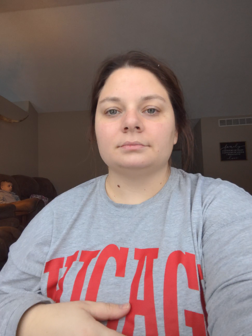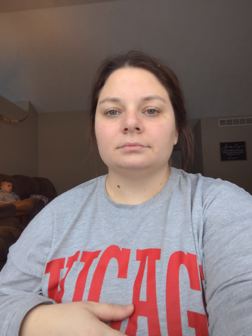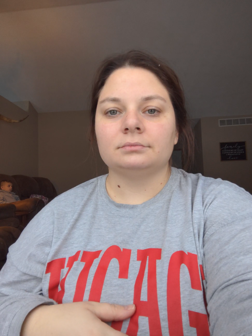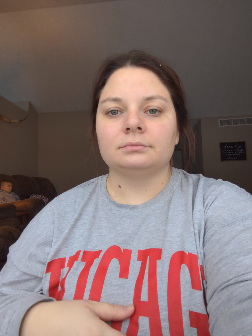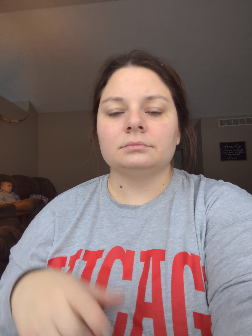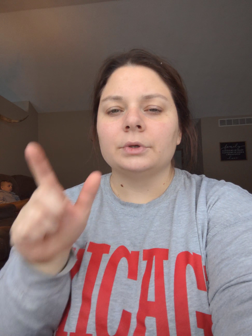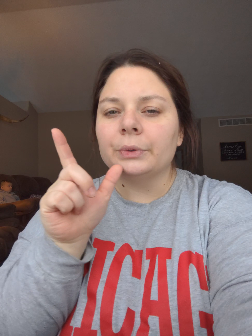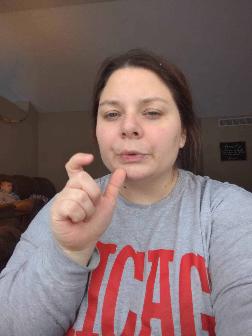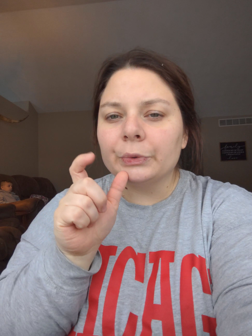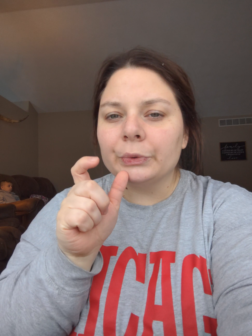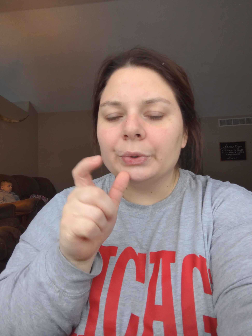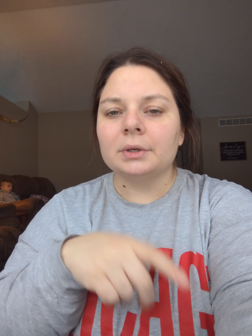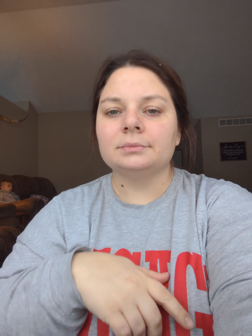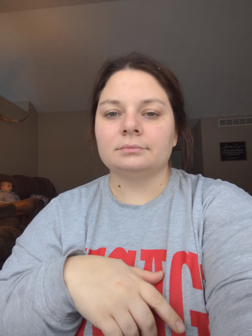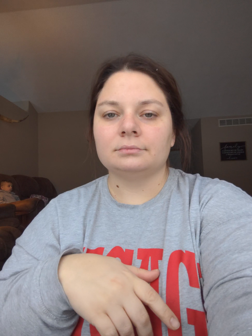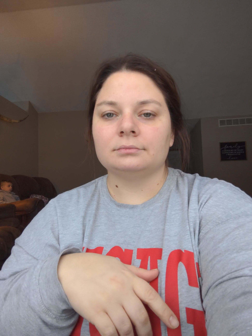who